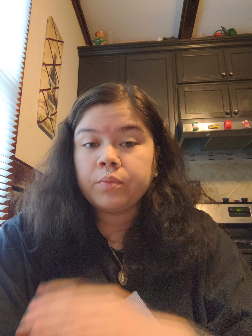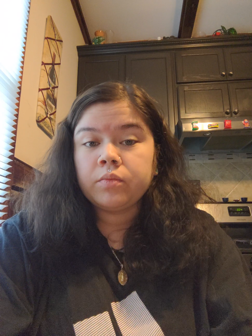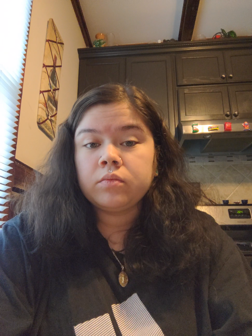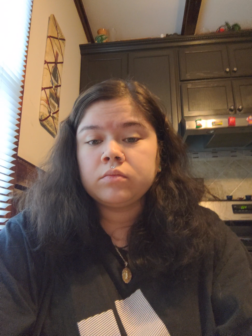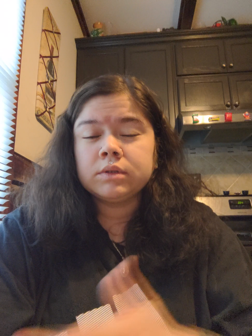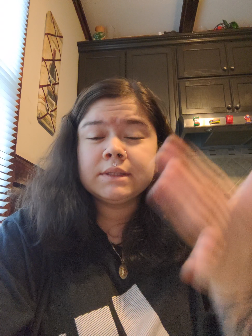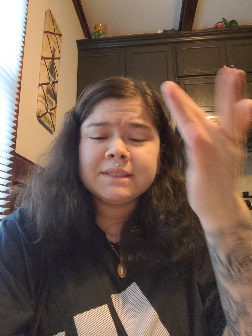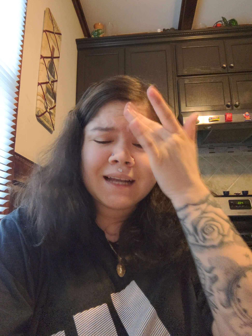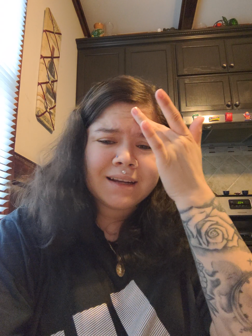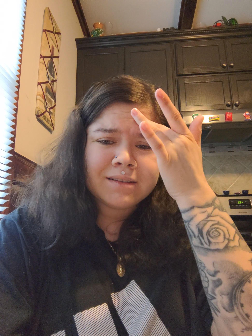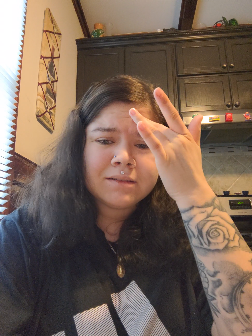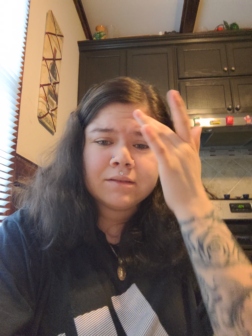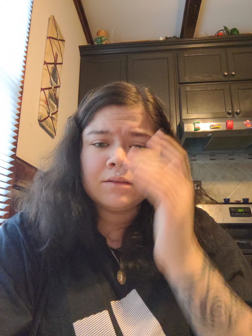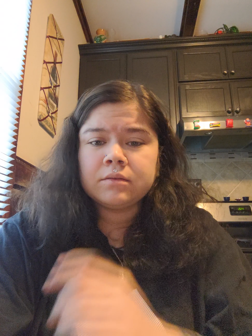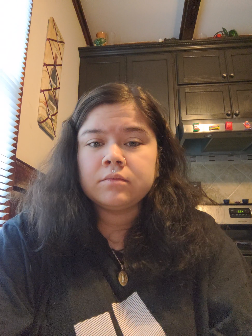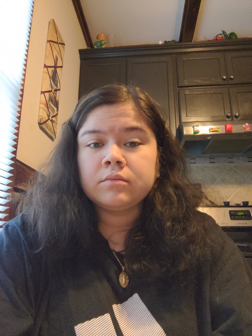sick